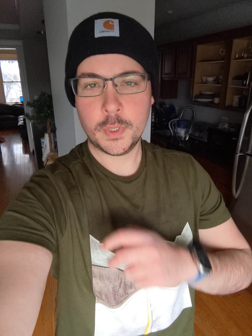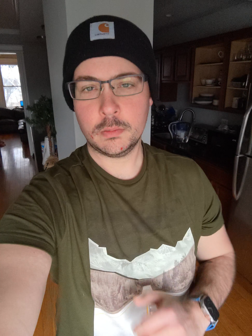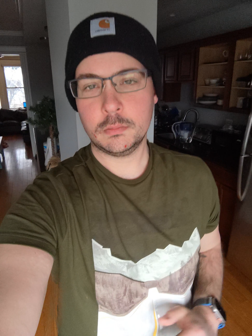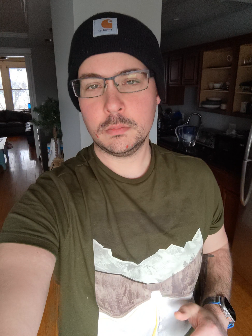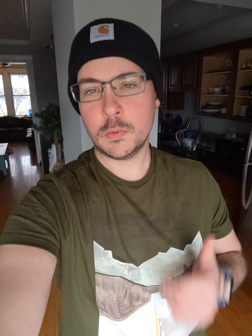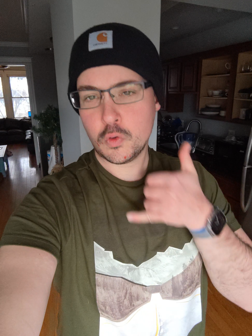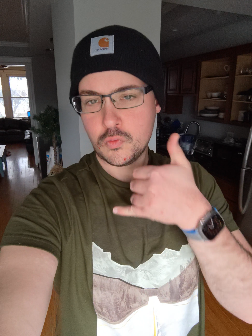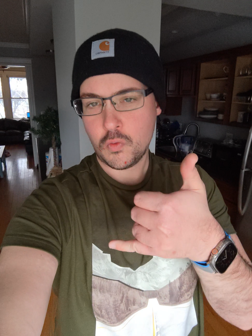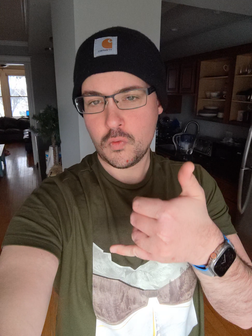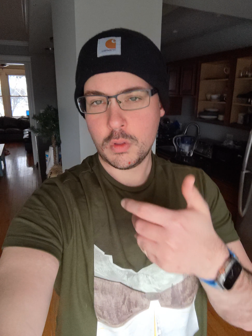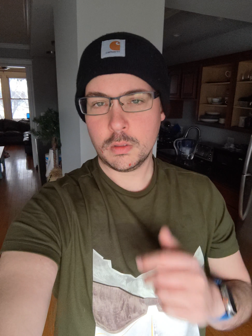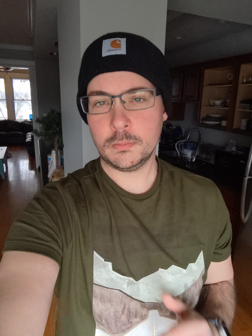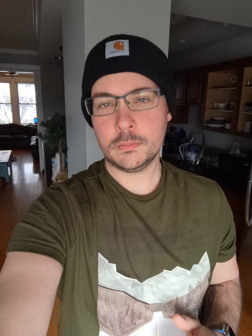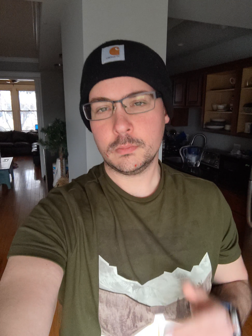call on the phone